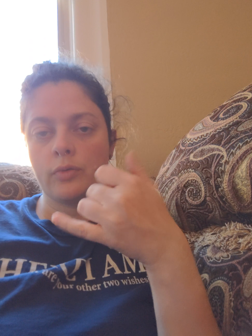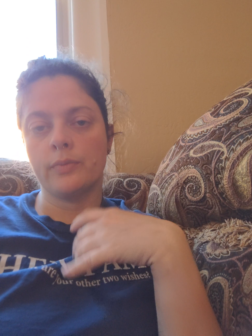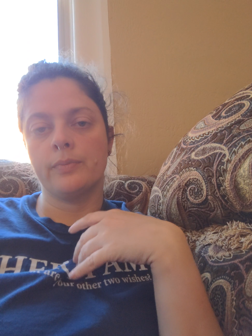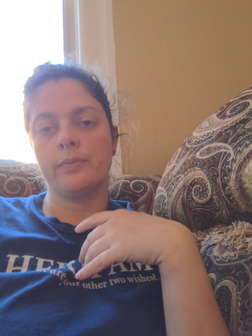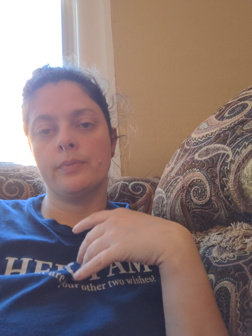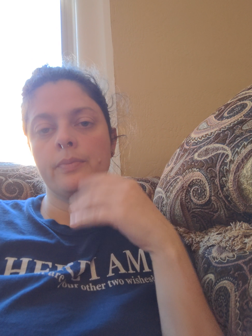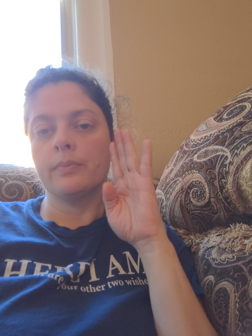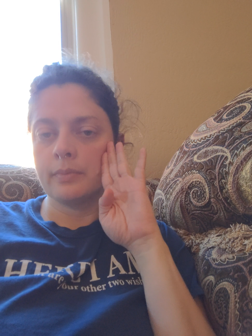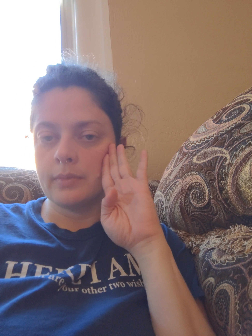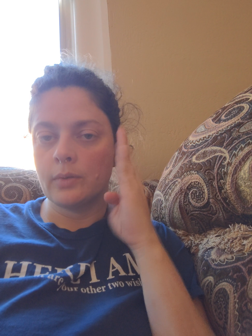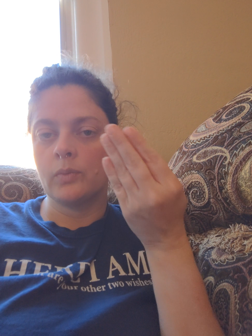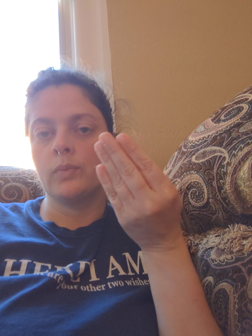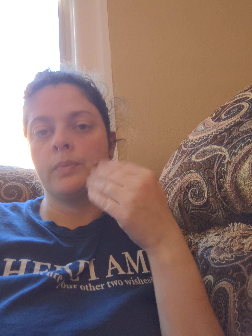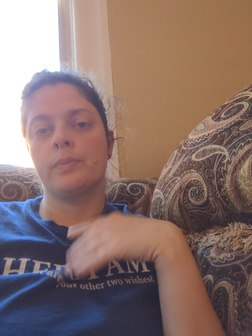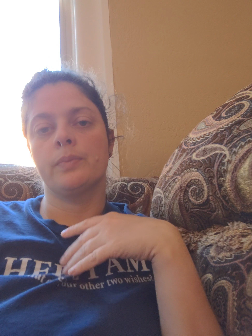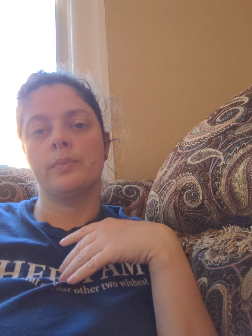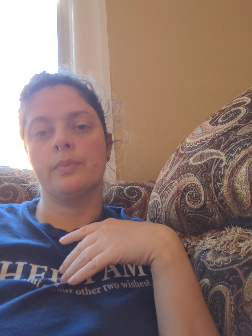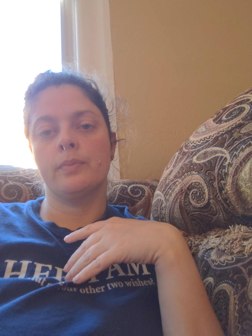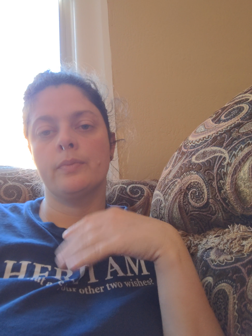bedroom